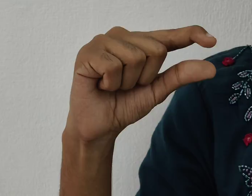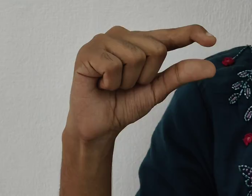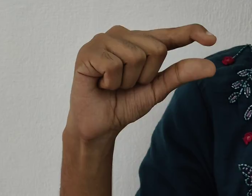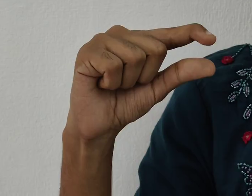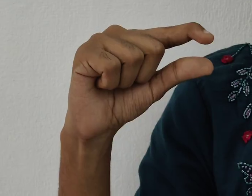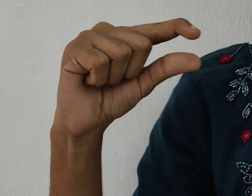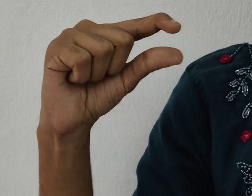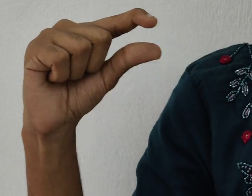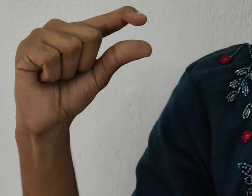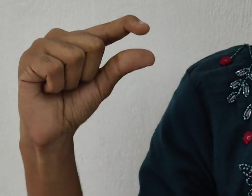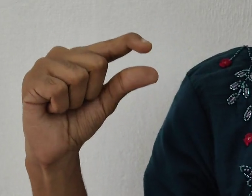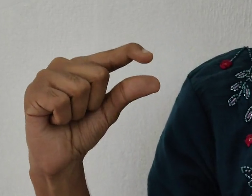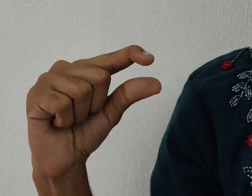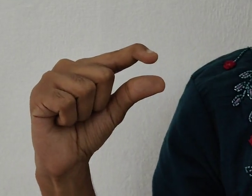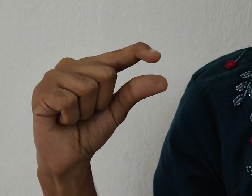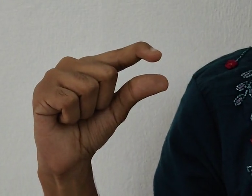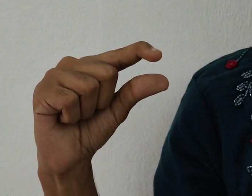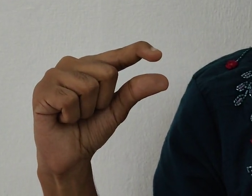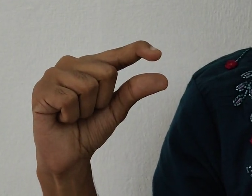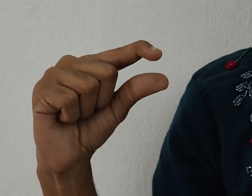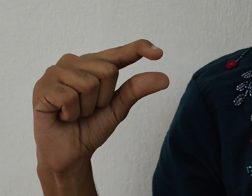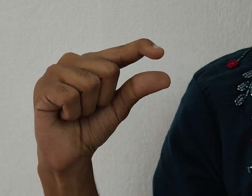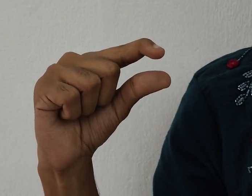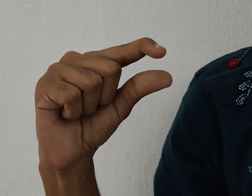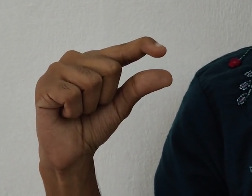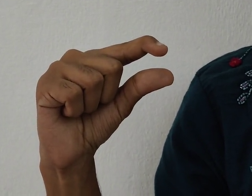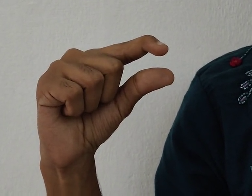ഊ